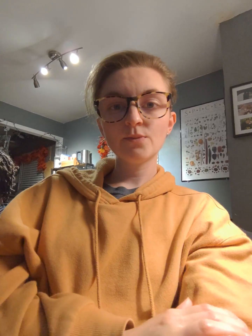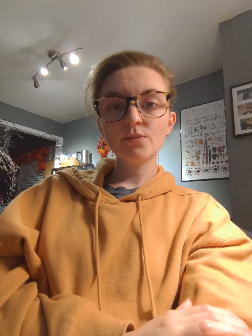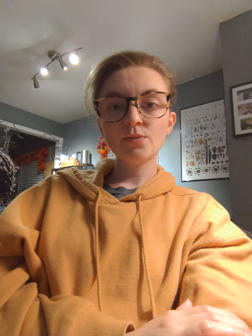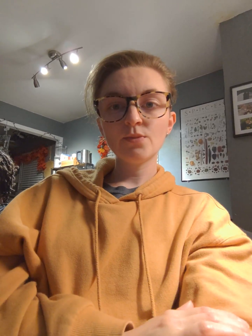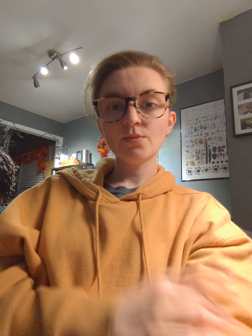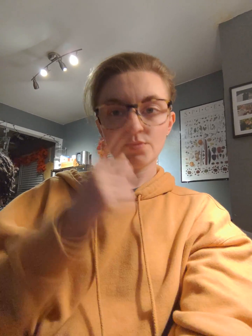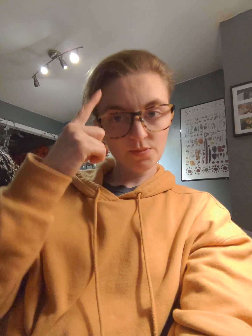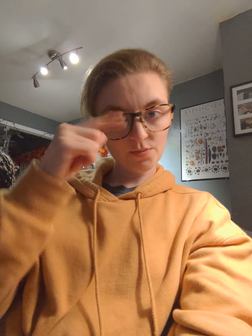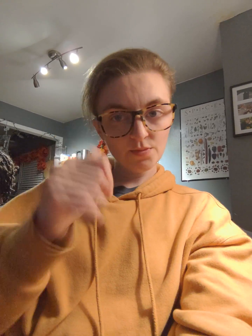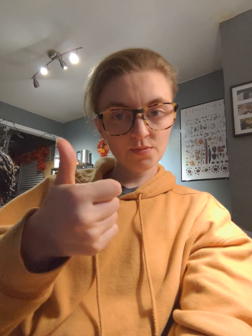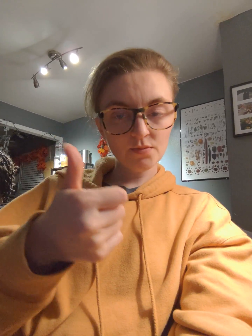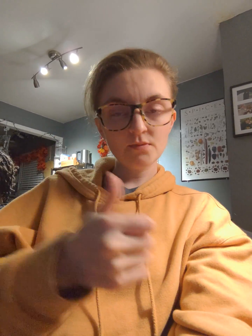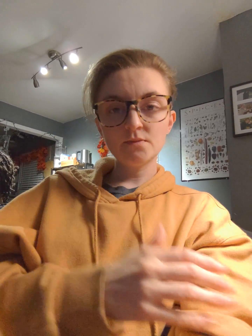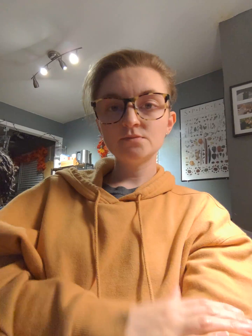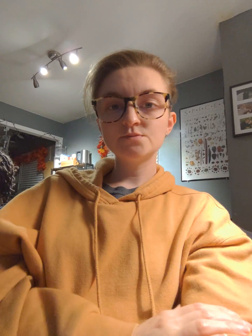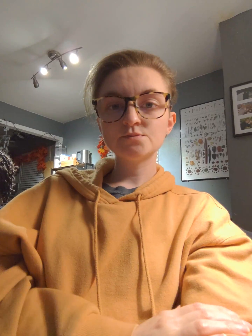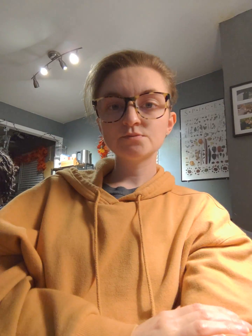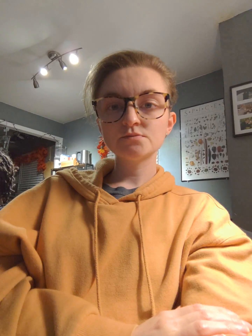dime